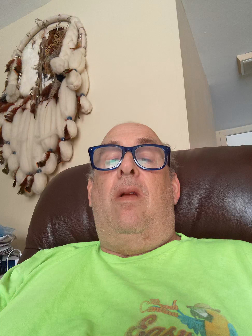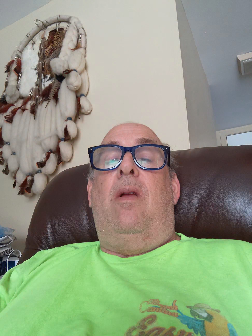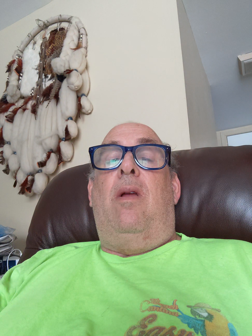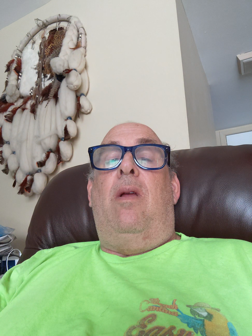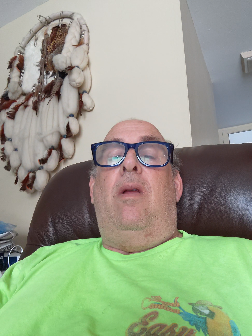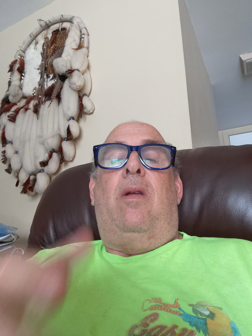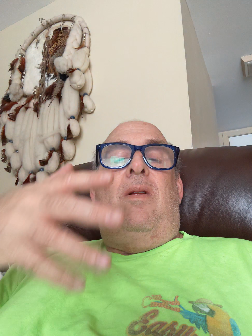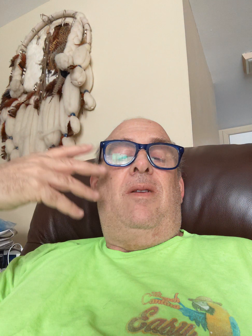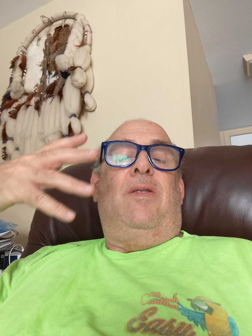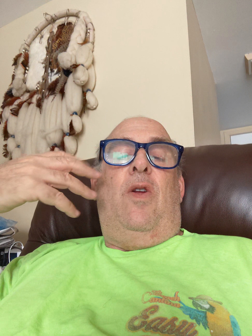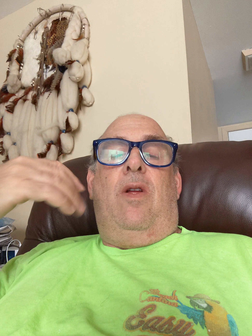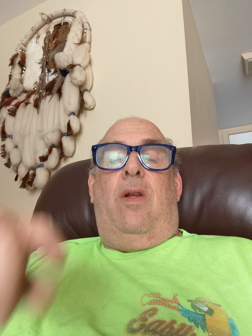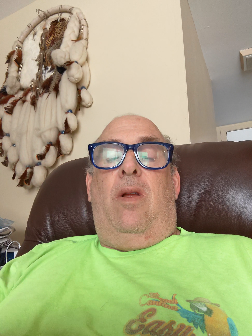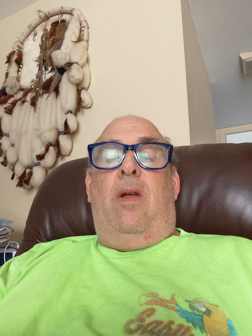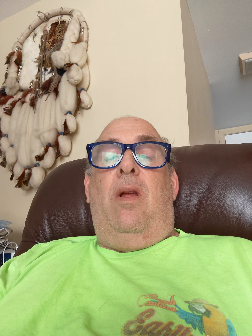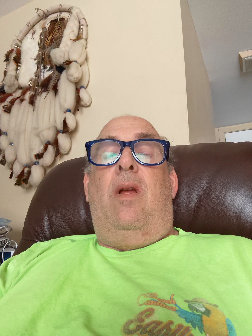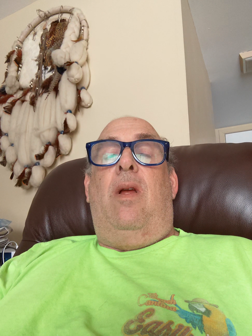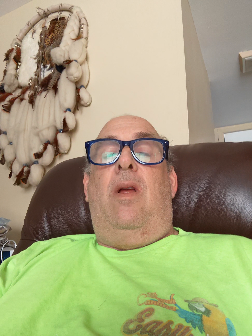tiger